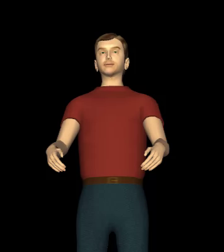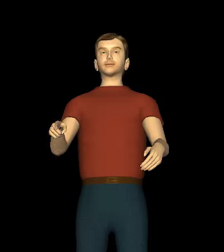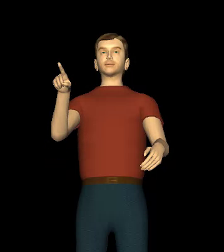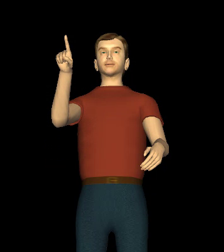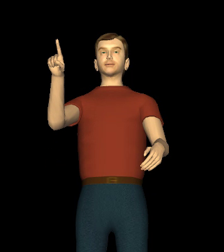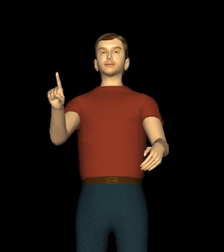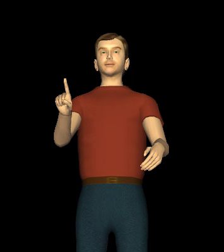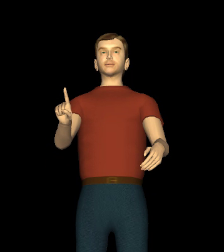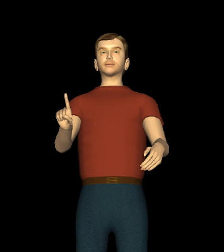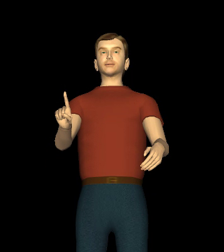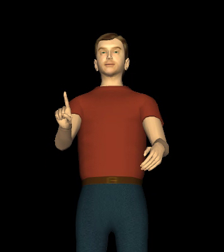سؤال